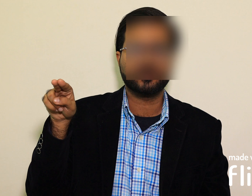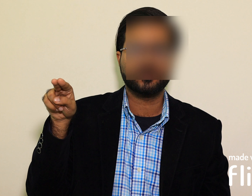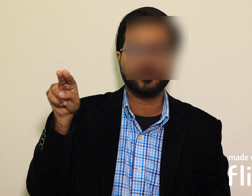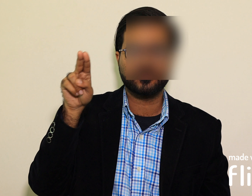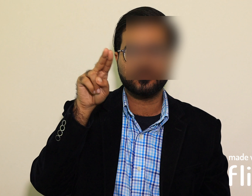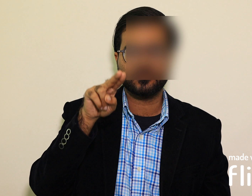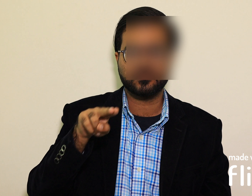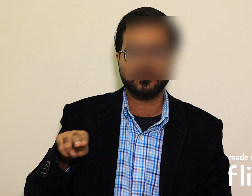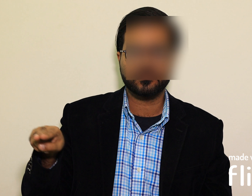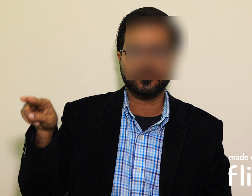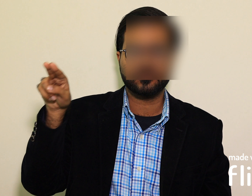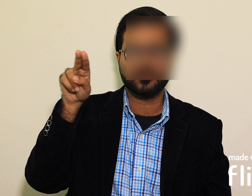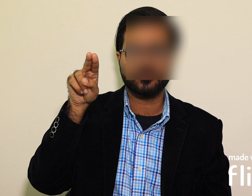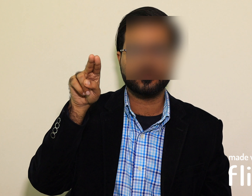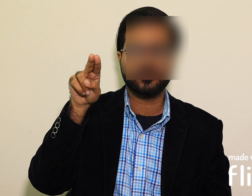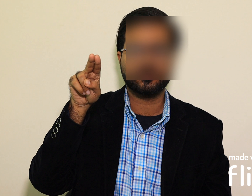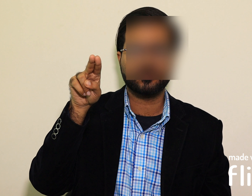ہ